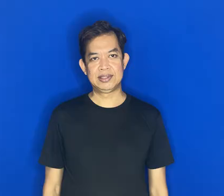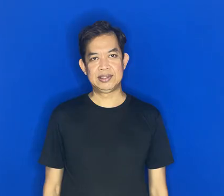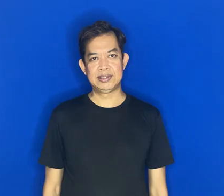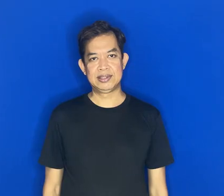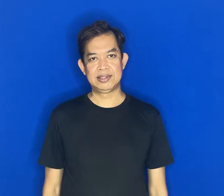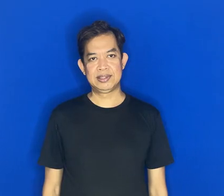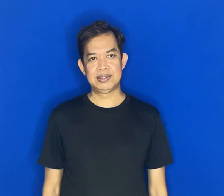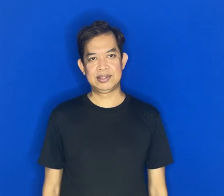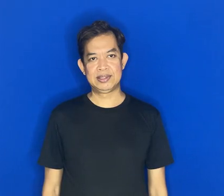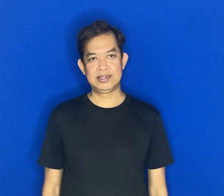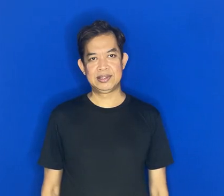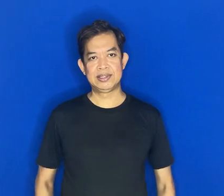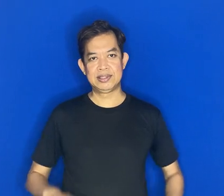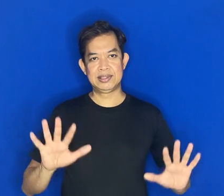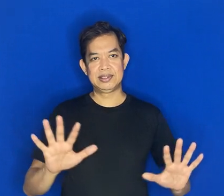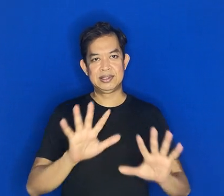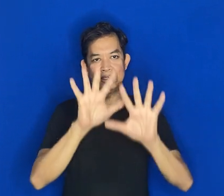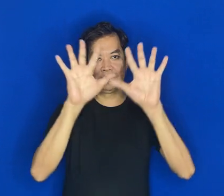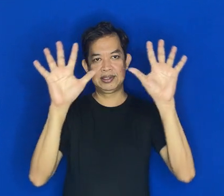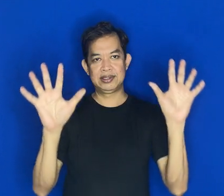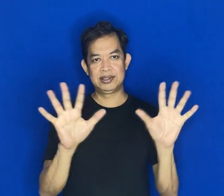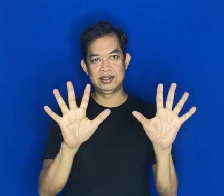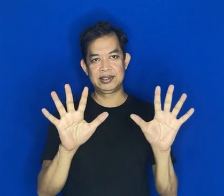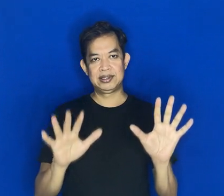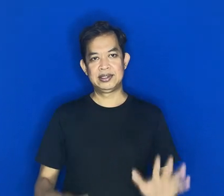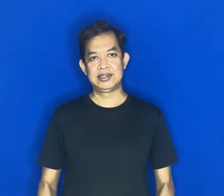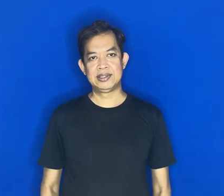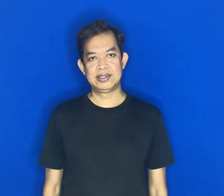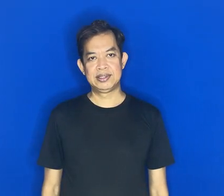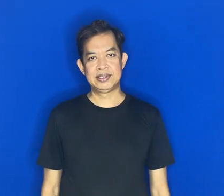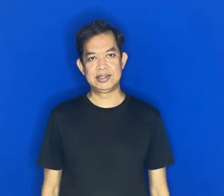sunday